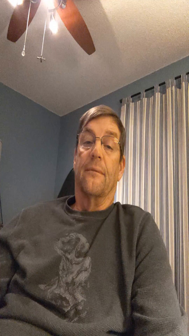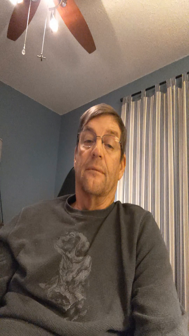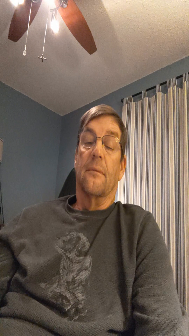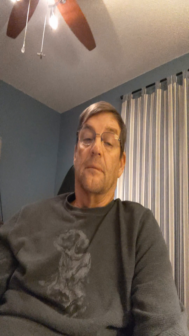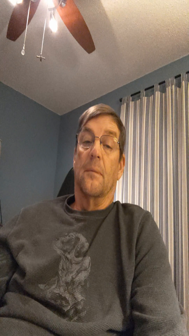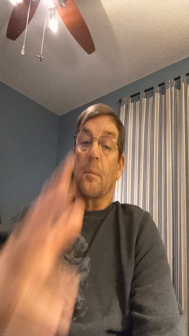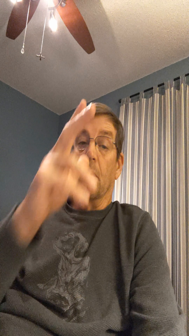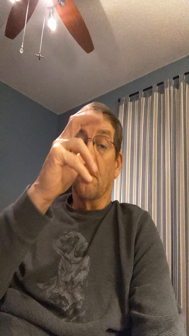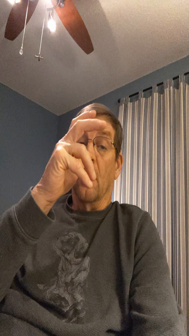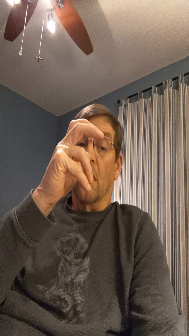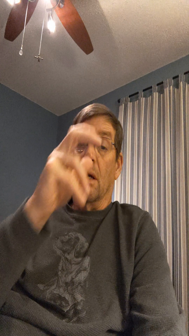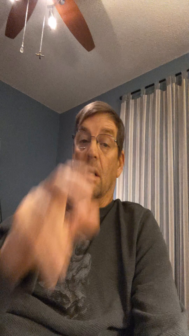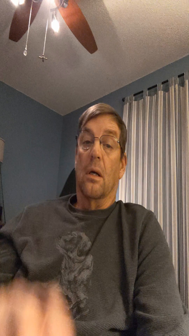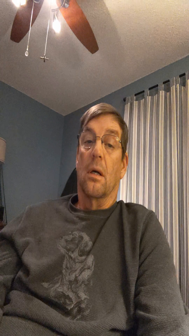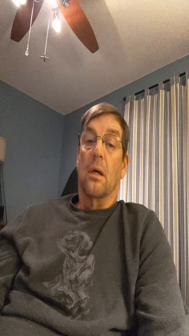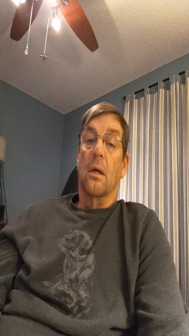bug